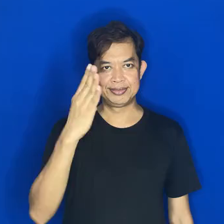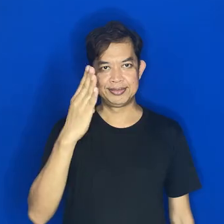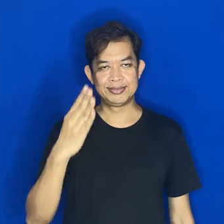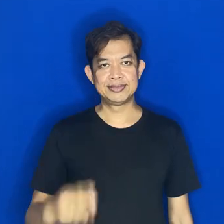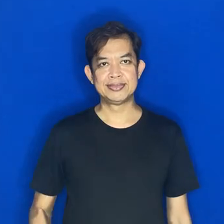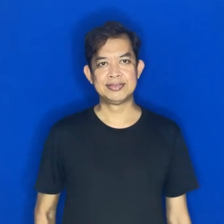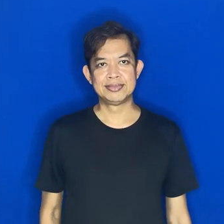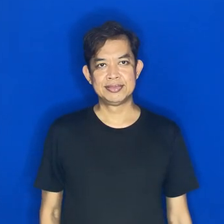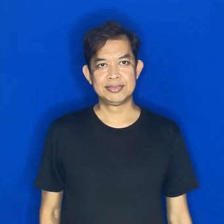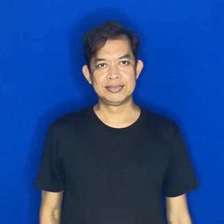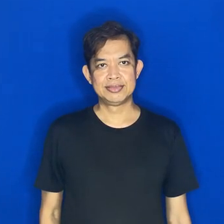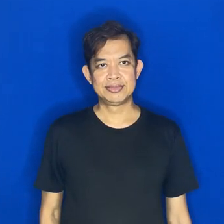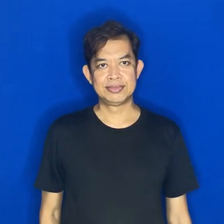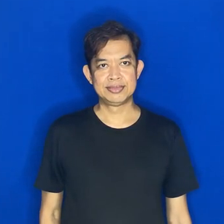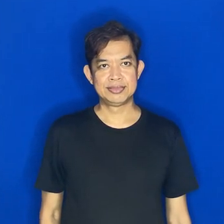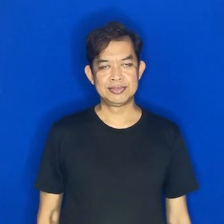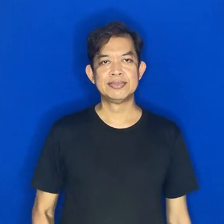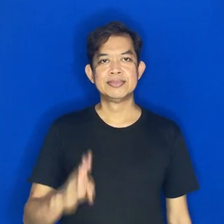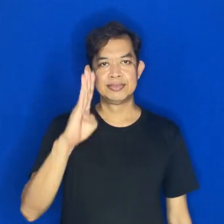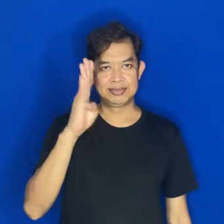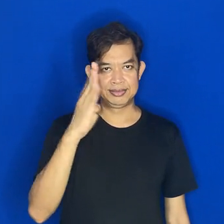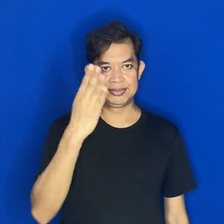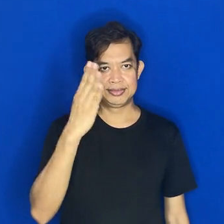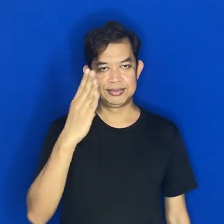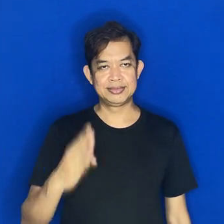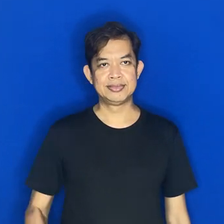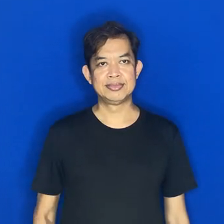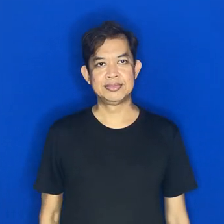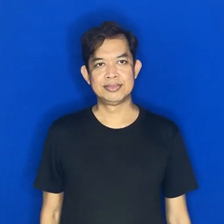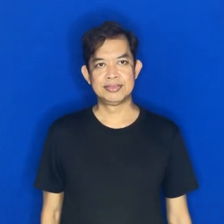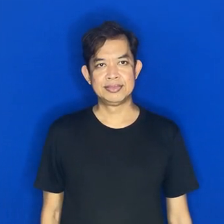blue